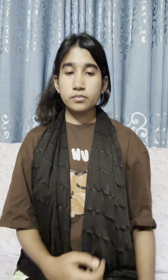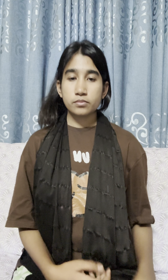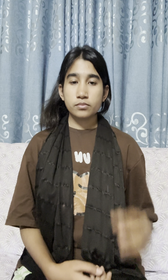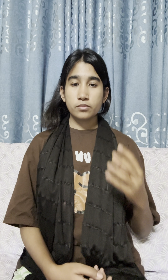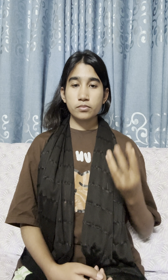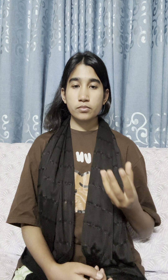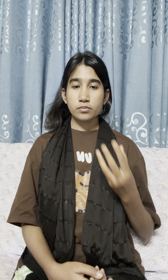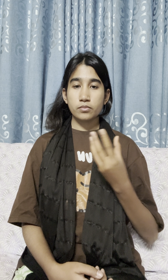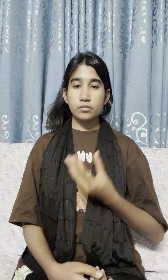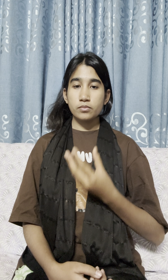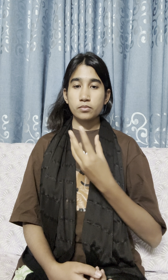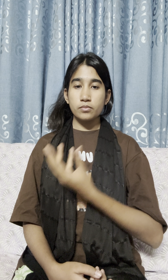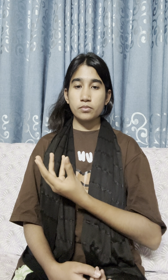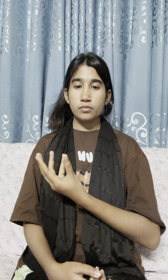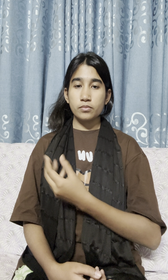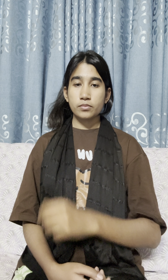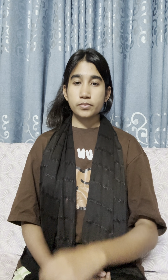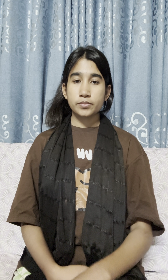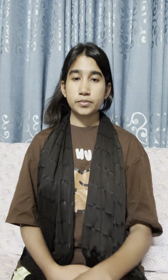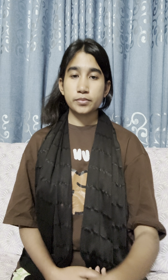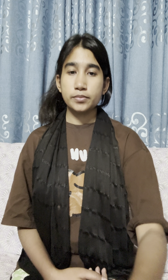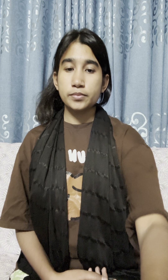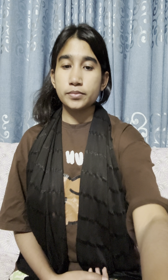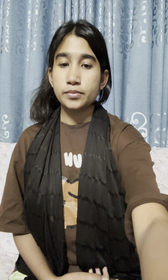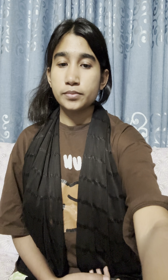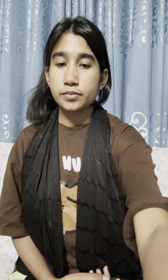ফল